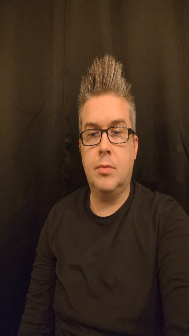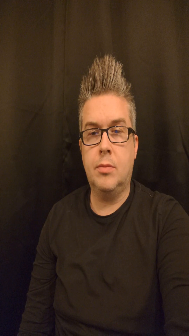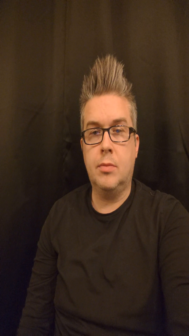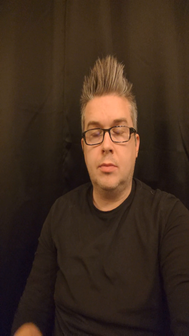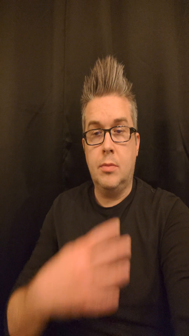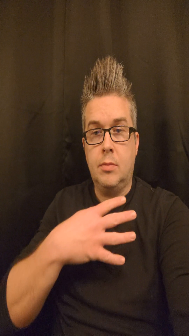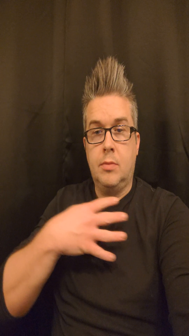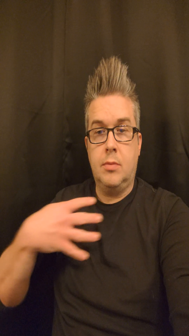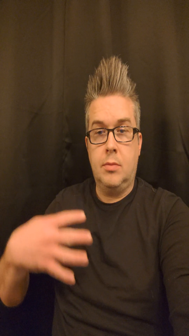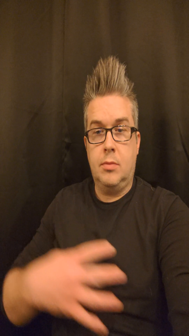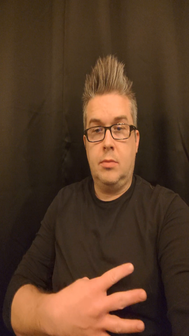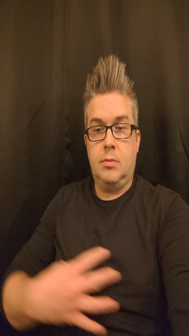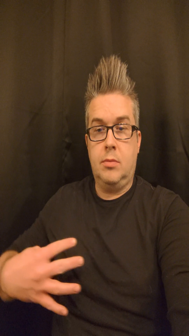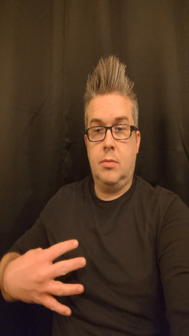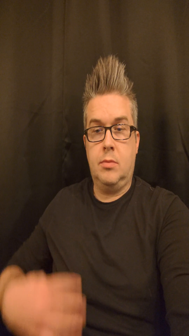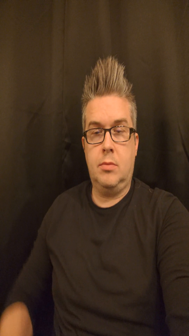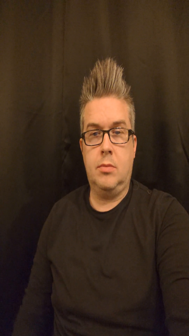zebra